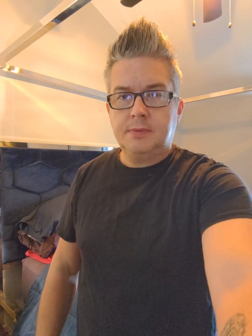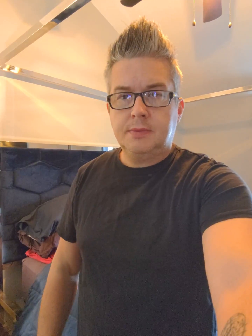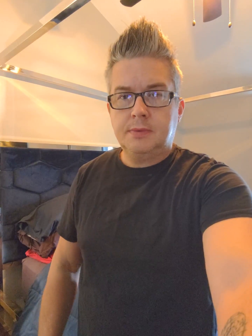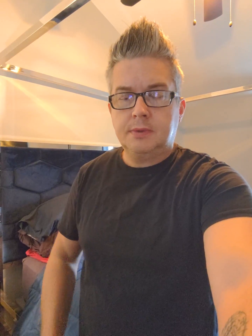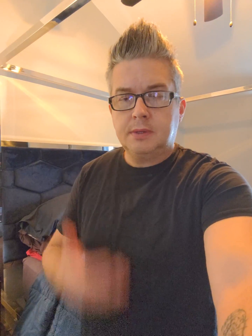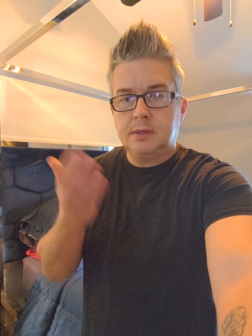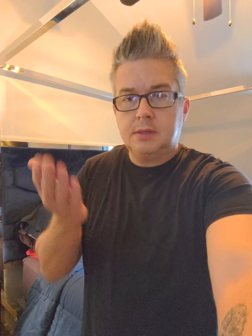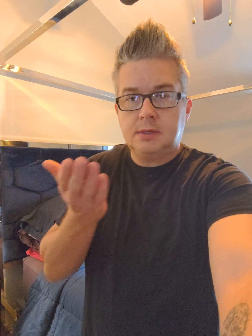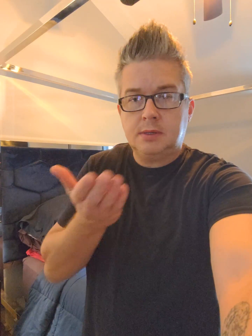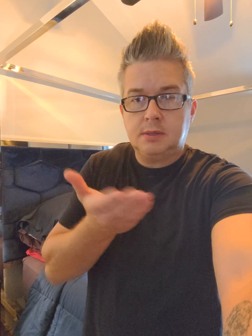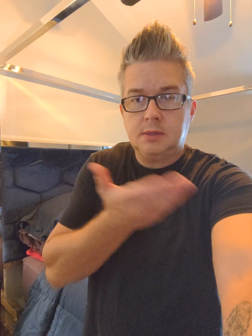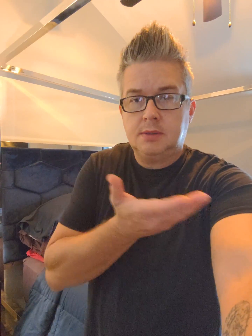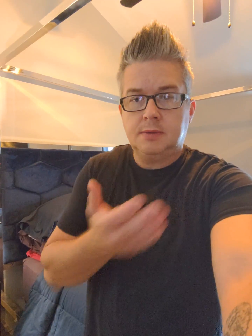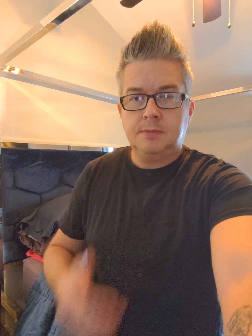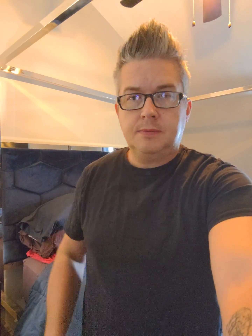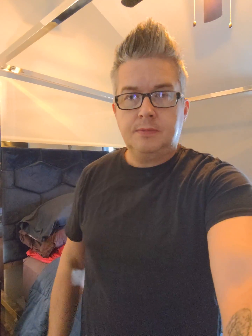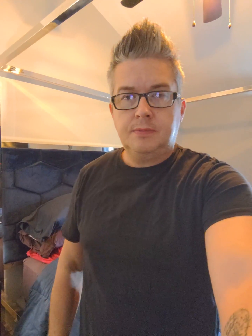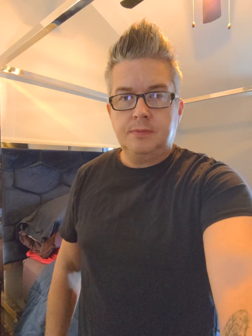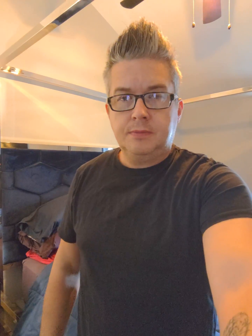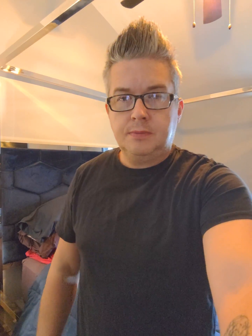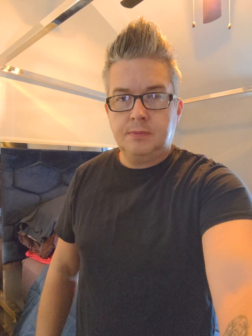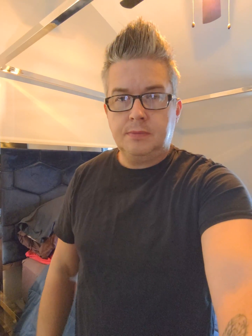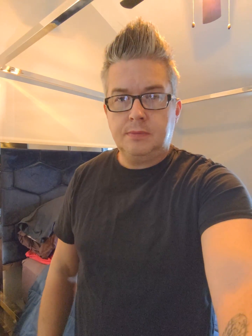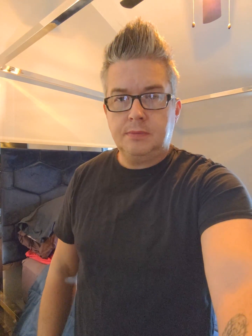carry